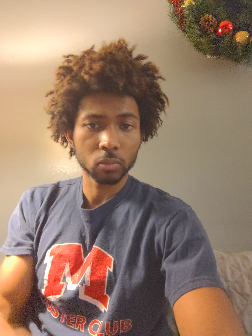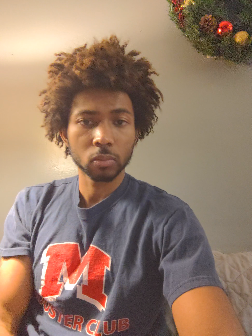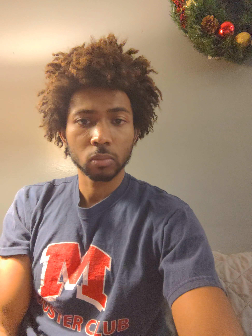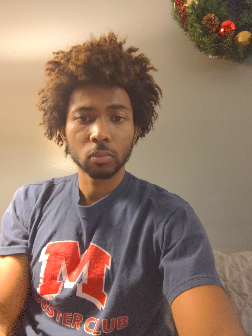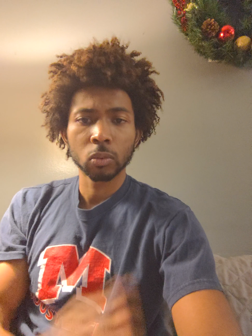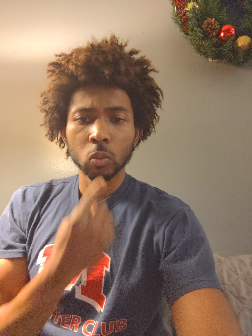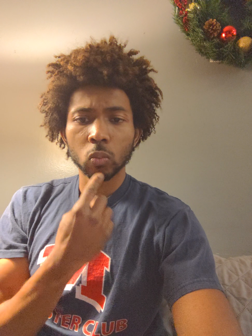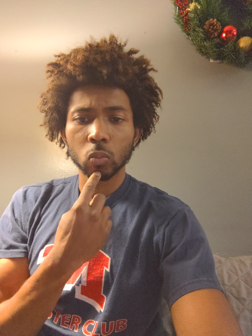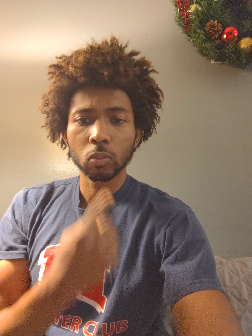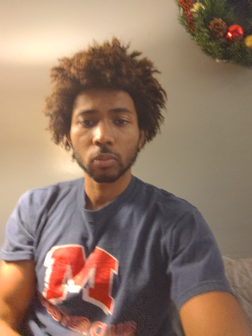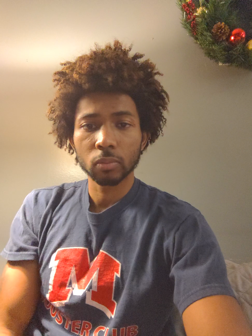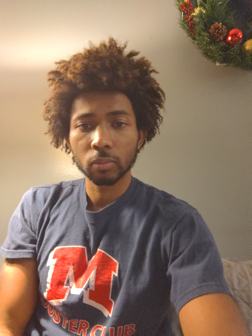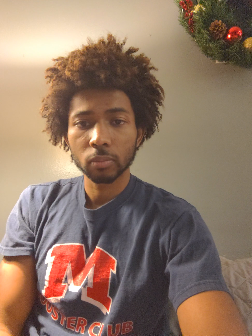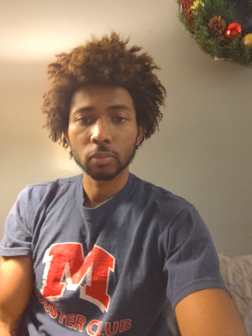say